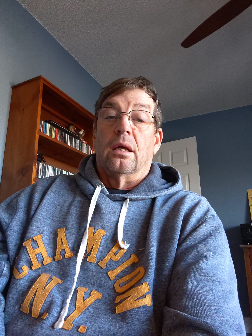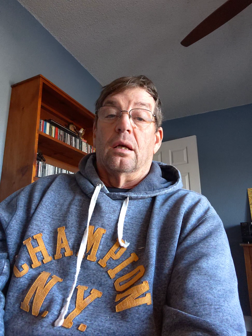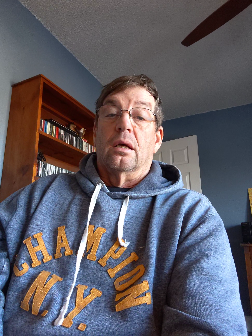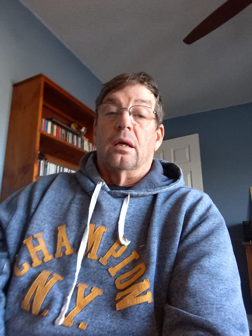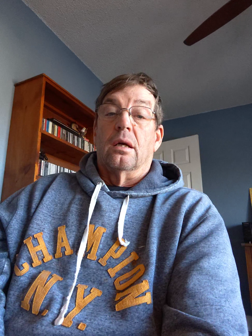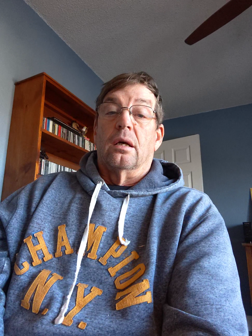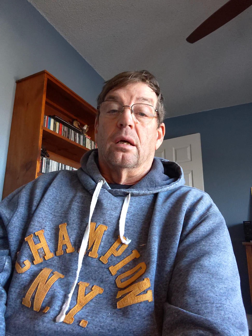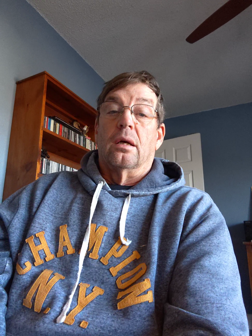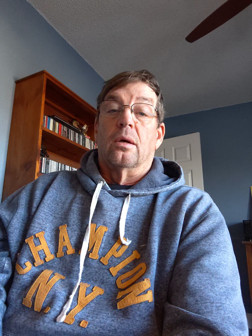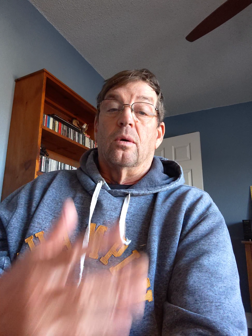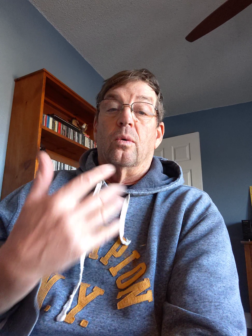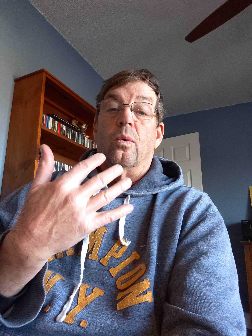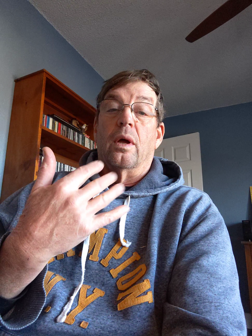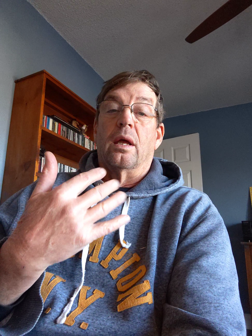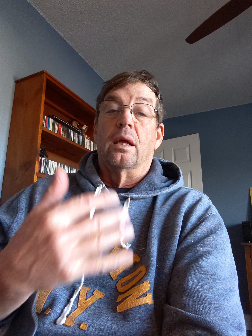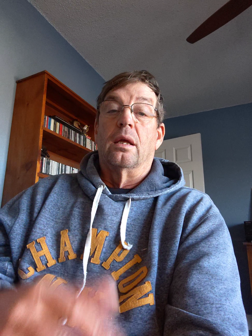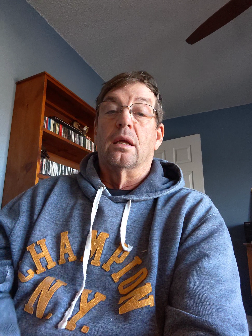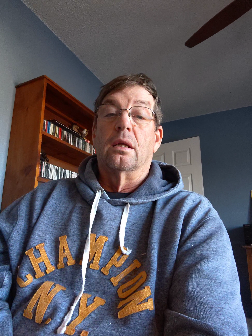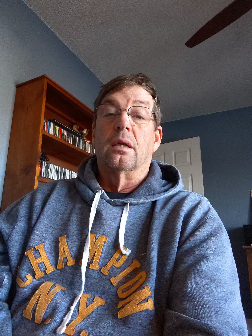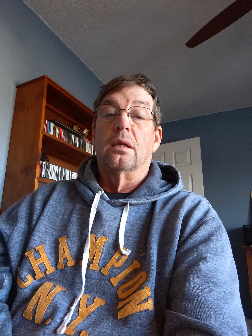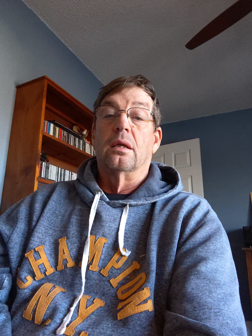wait